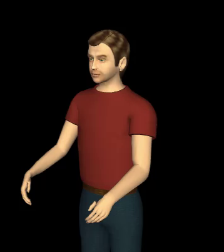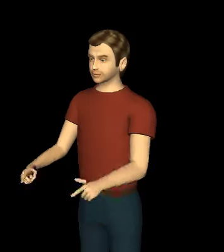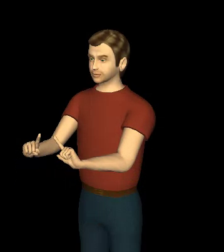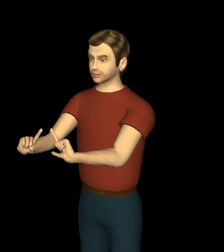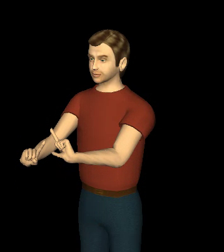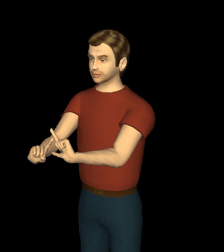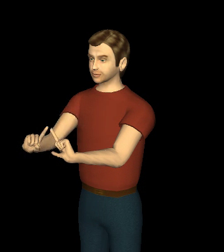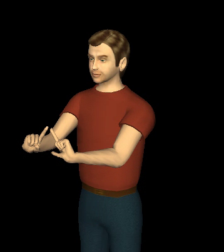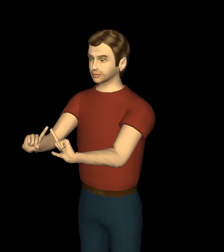دائرة